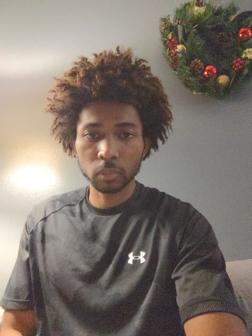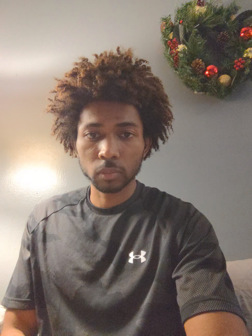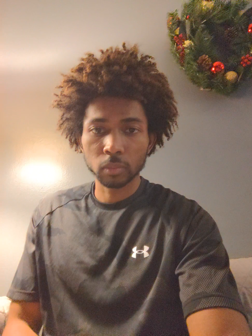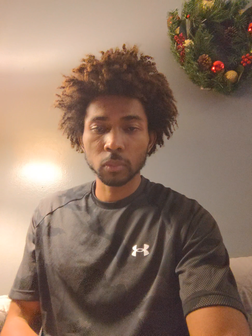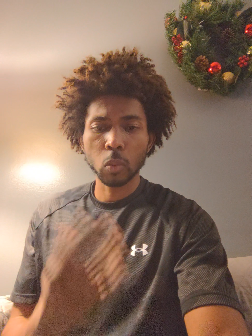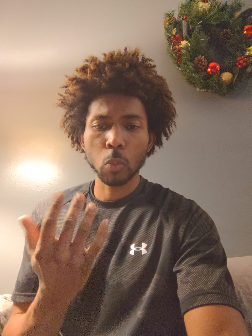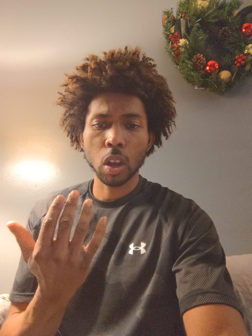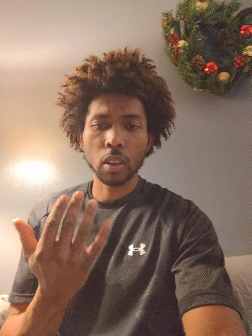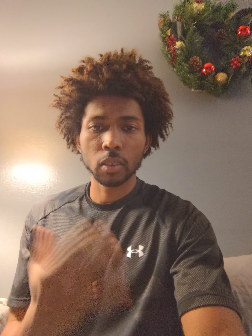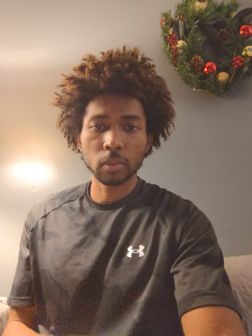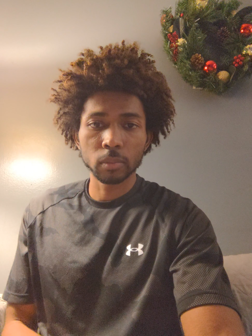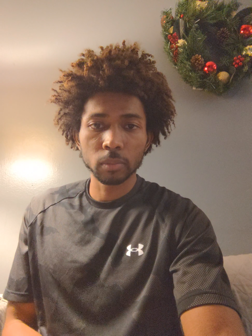wait